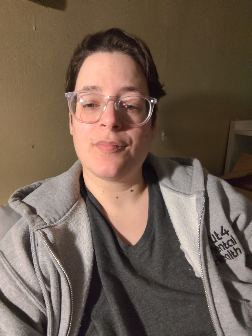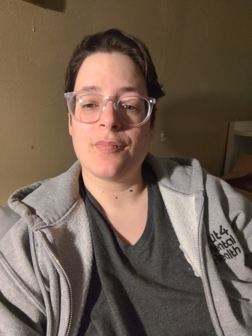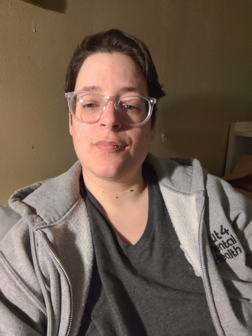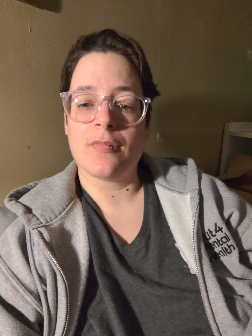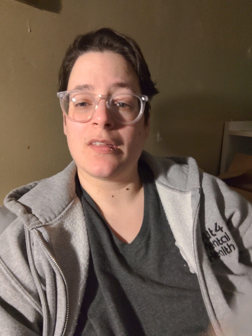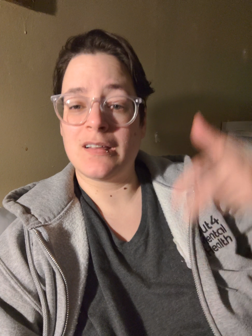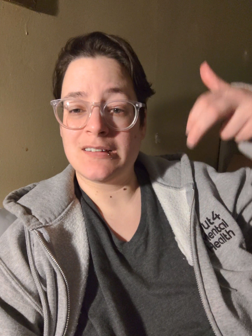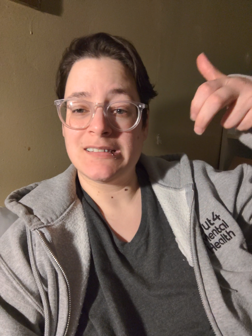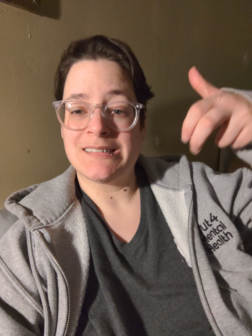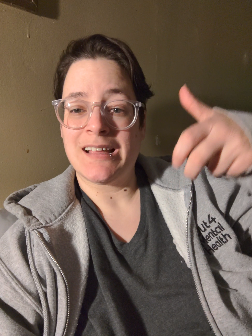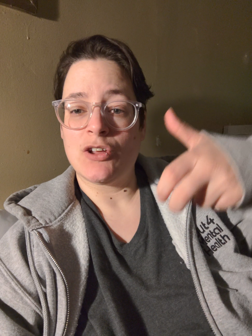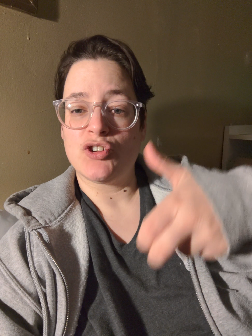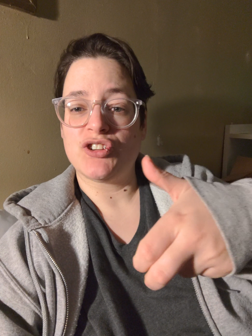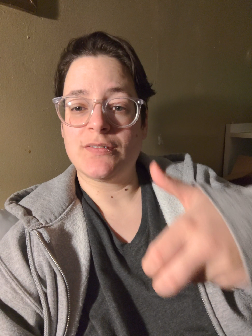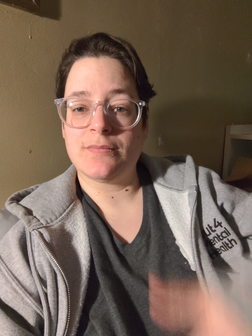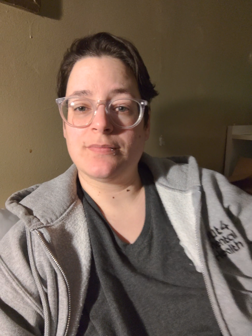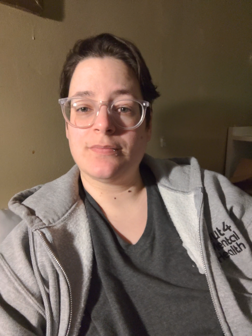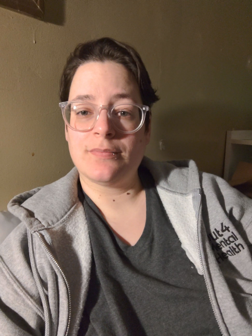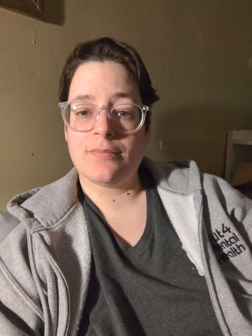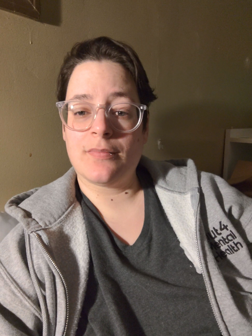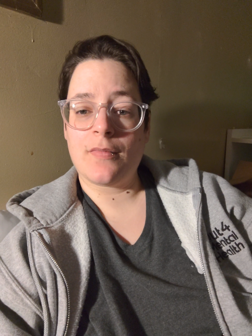stairs